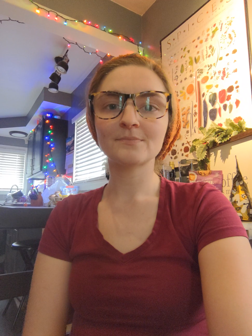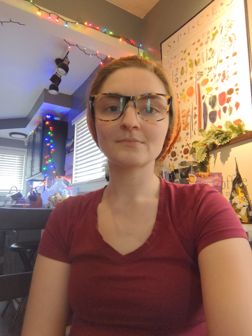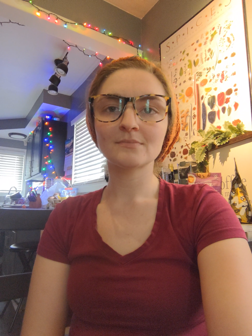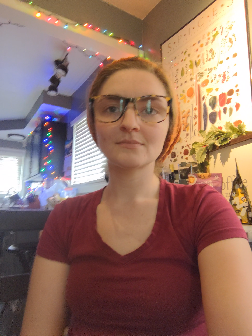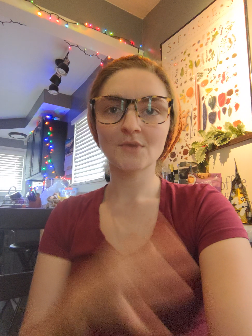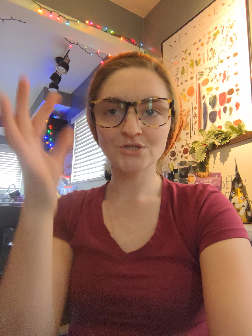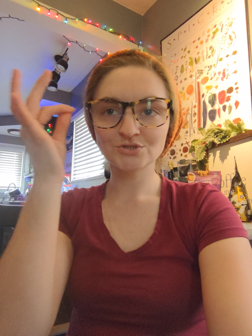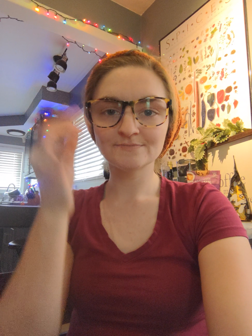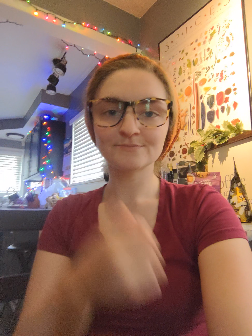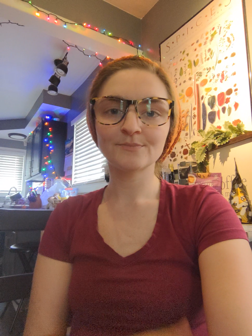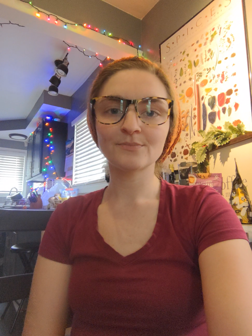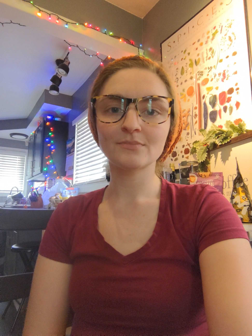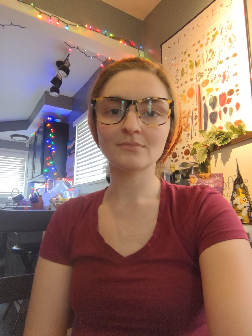hair